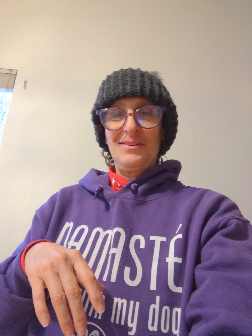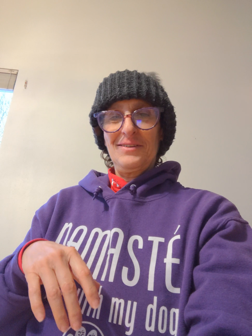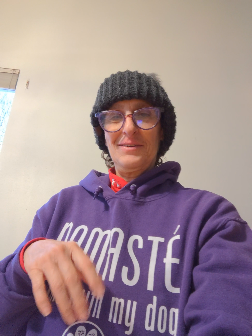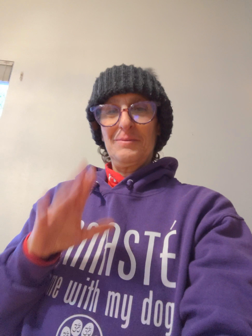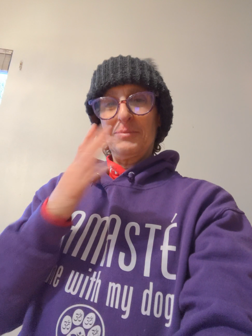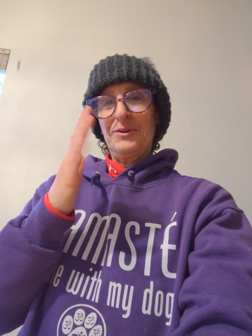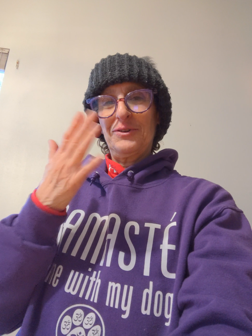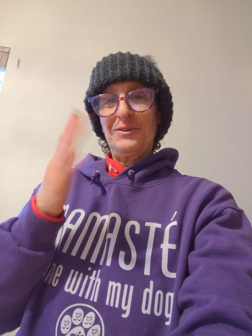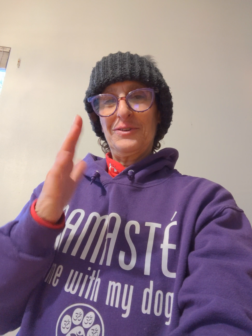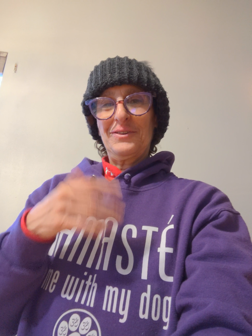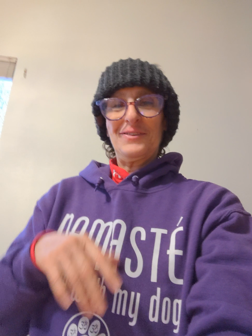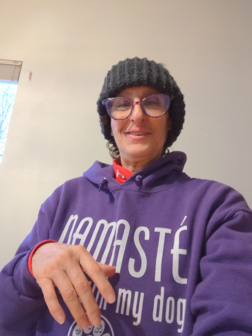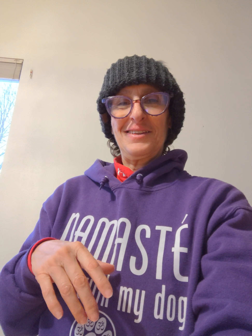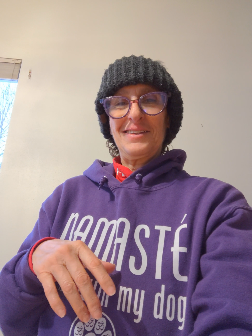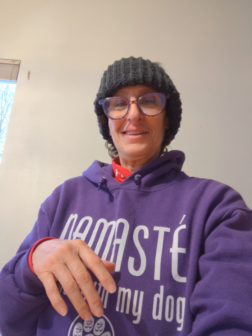book